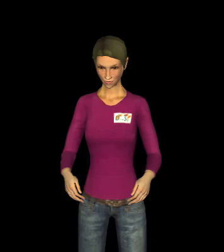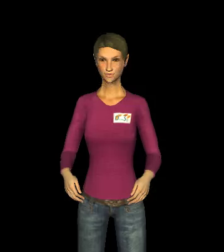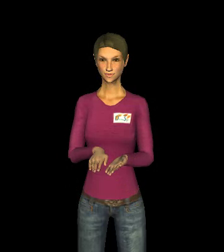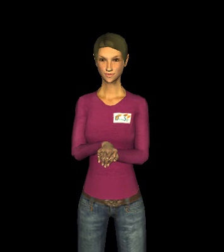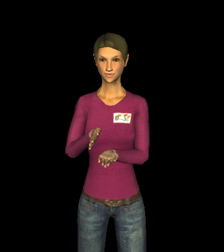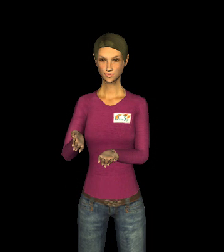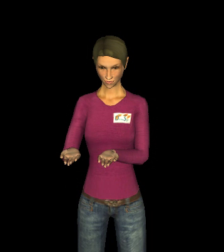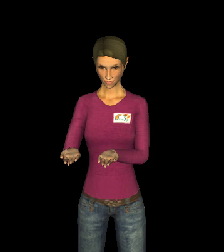نسخة